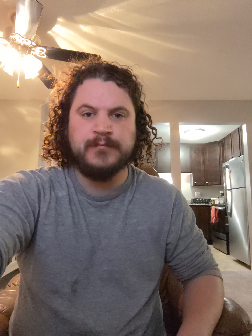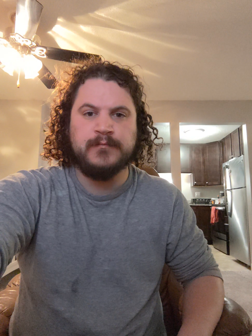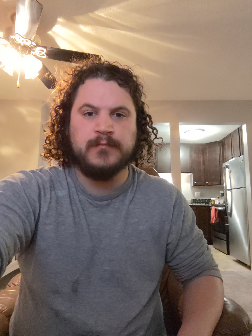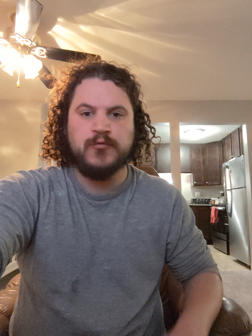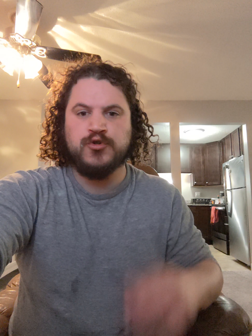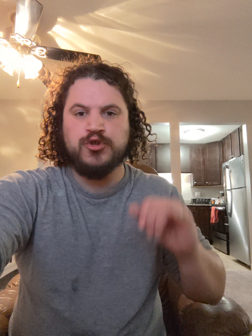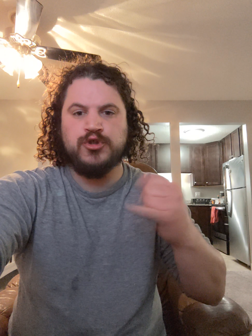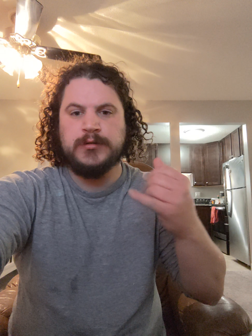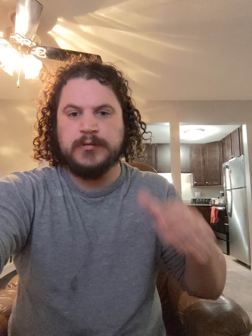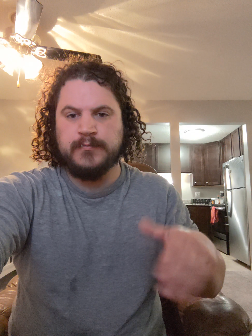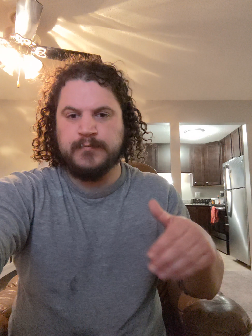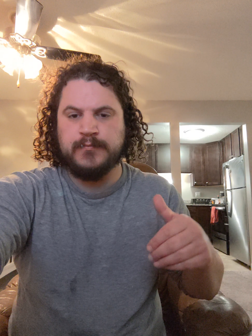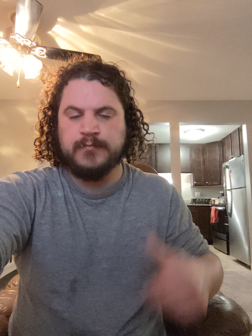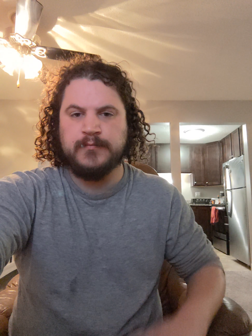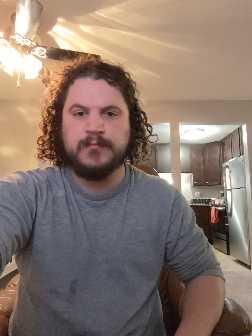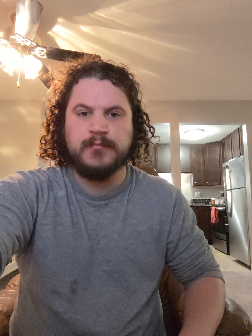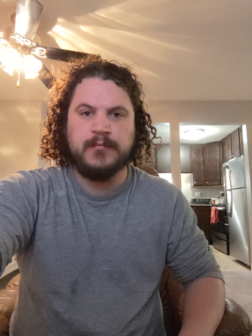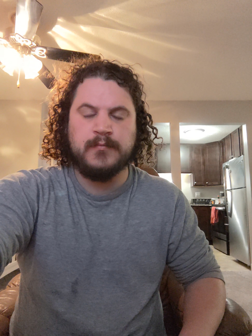jeans